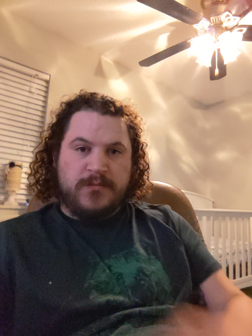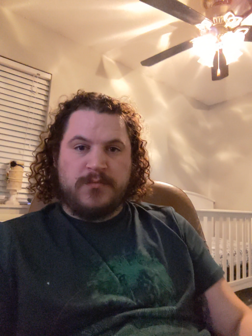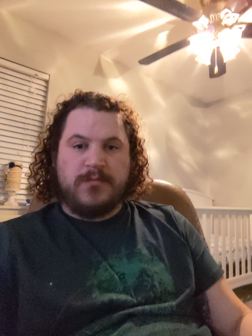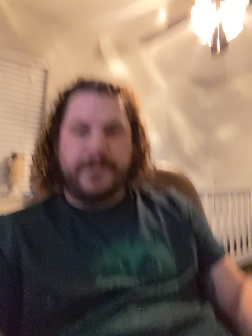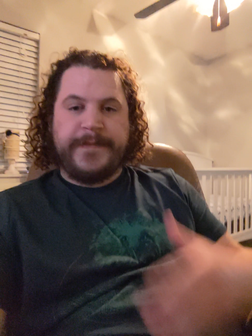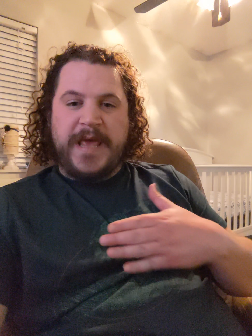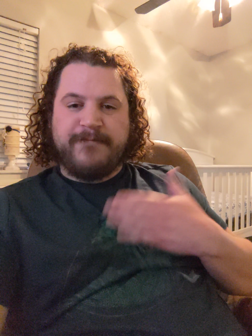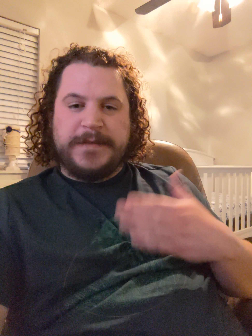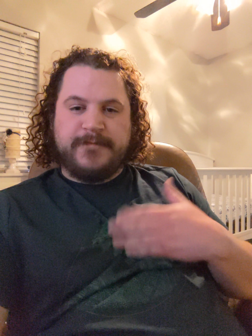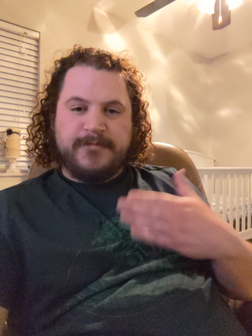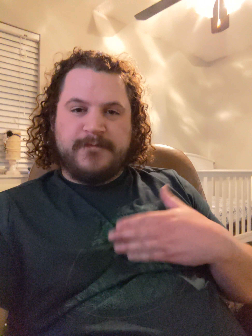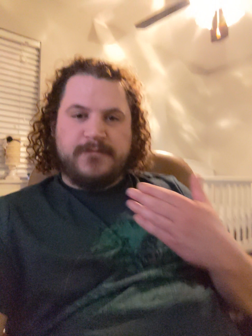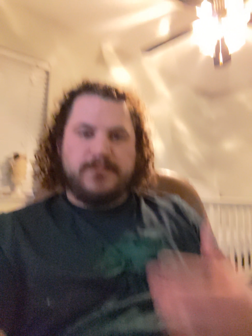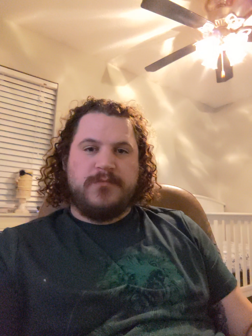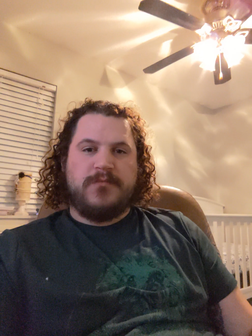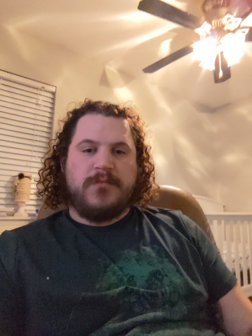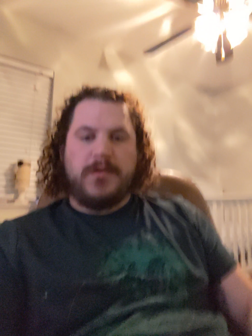happy